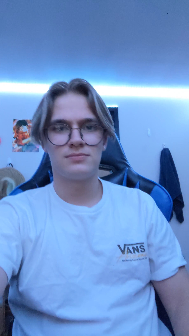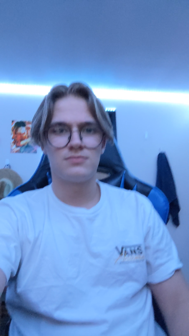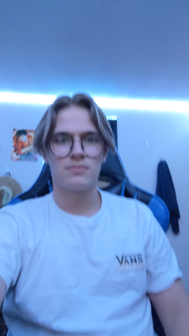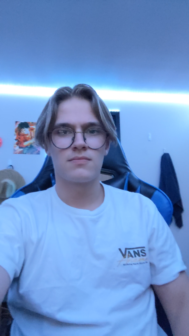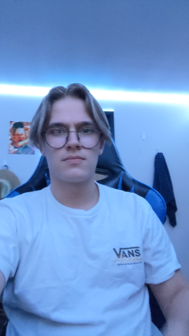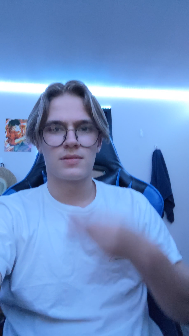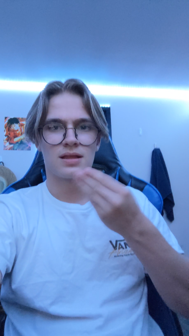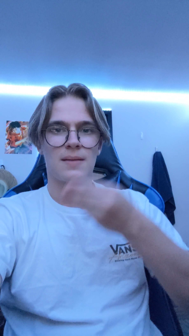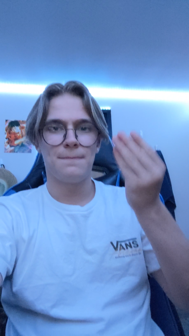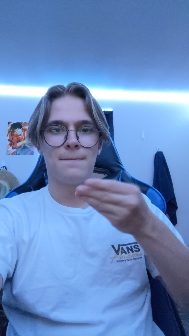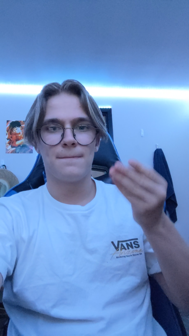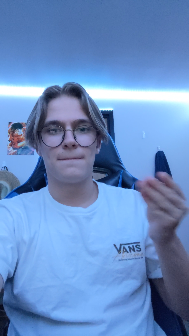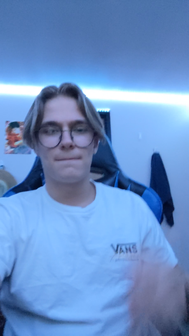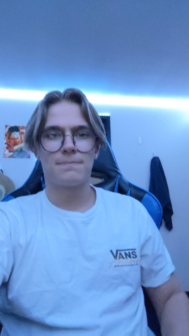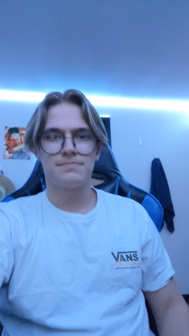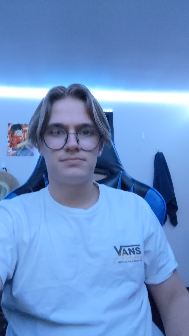shopping